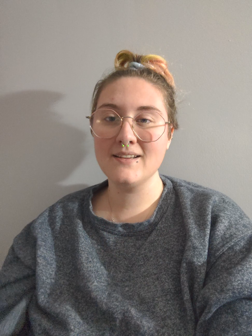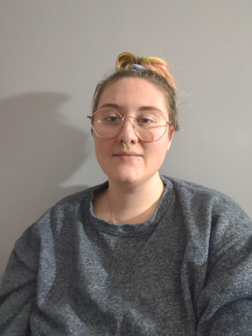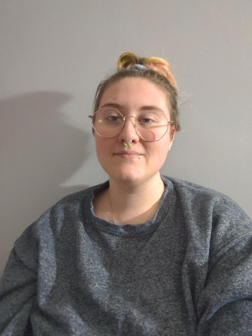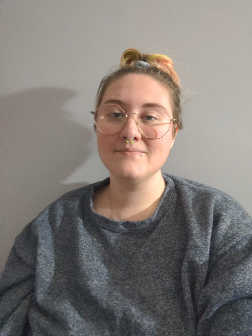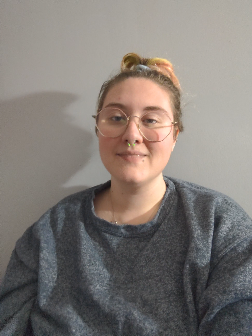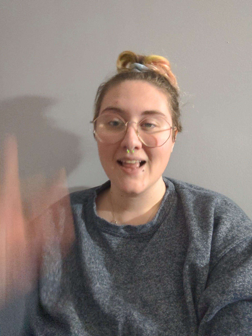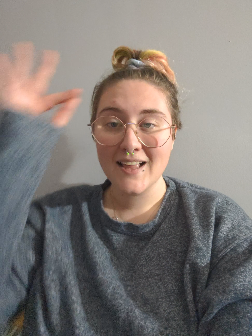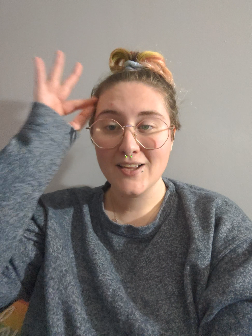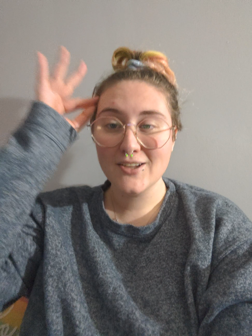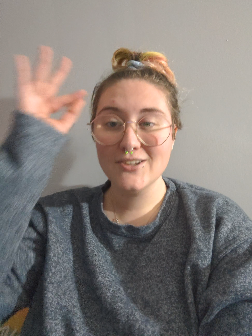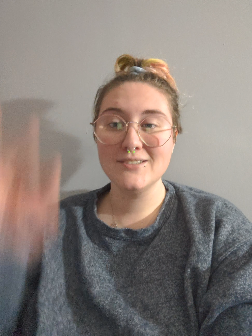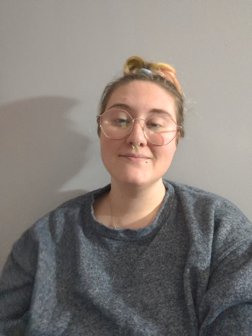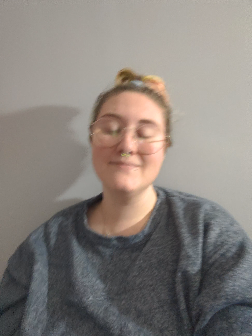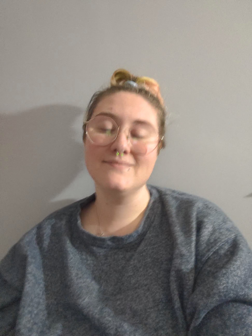hair